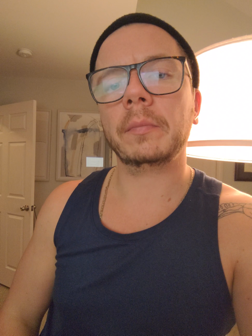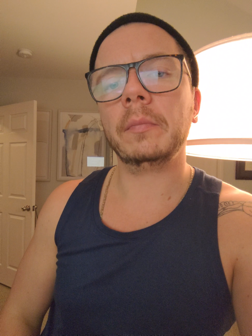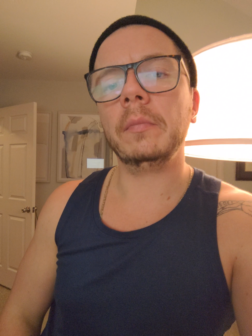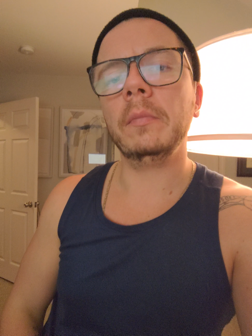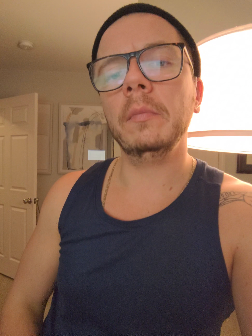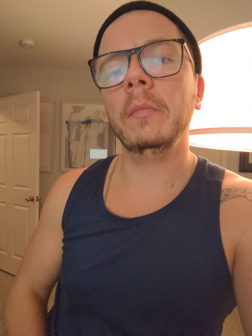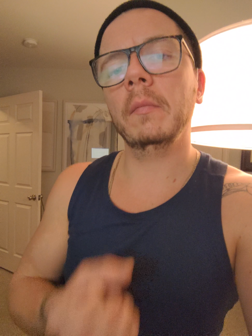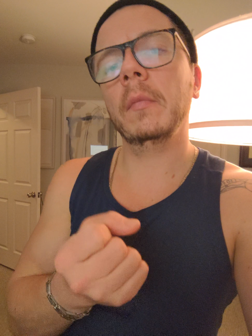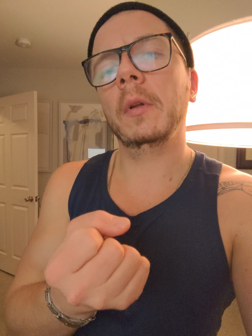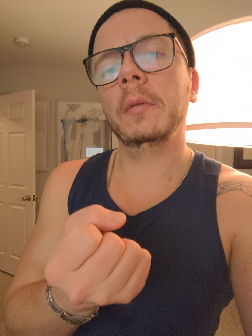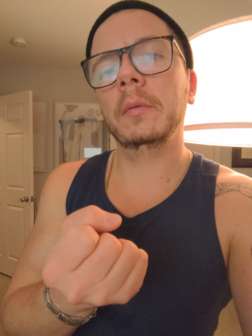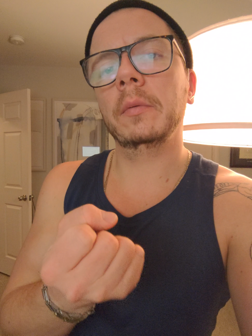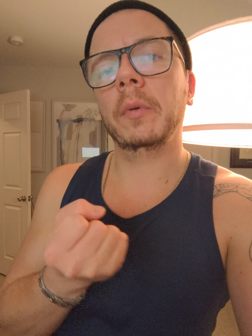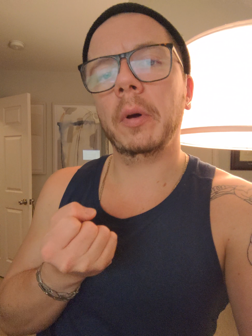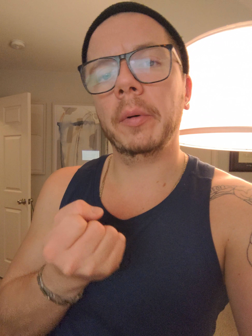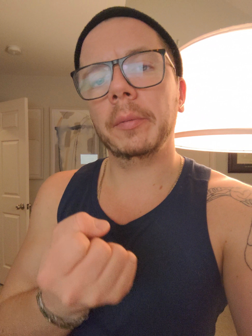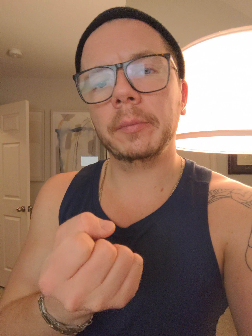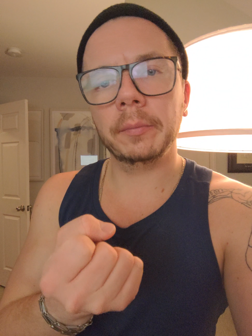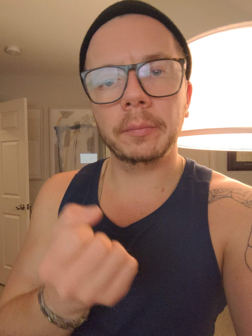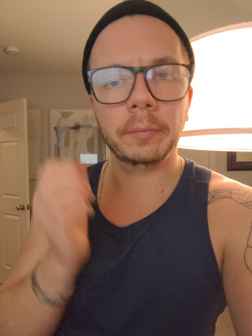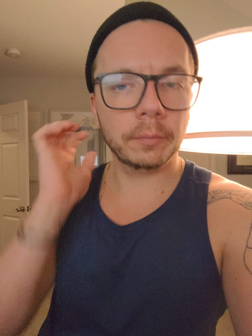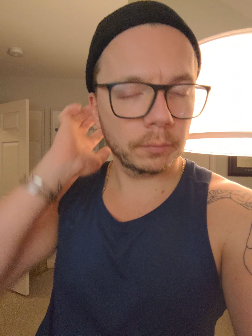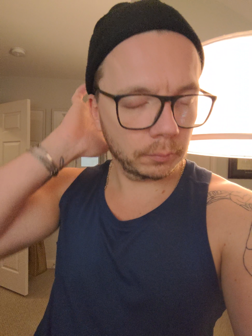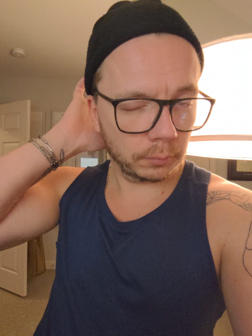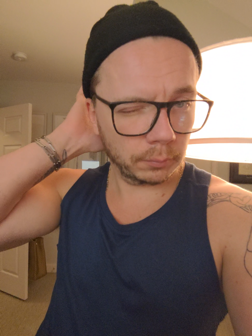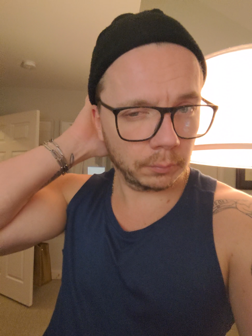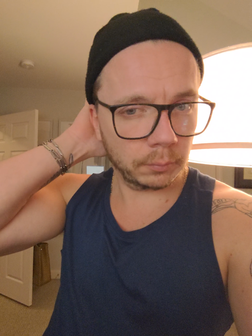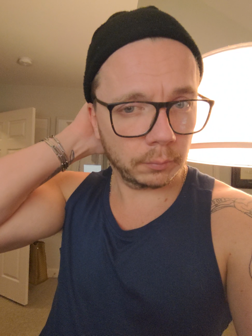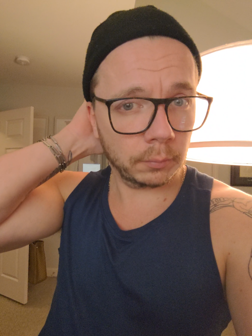drawer